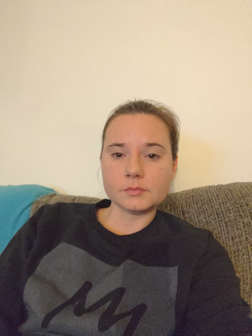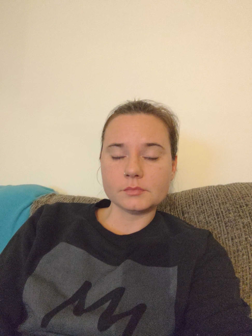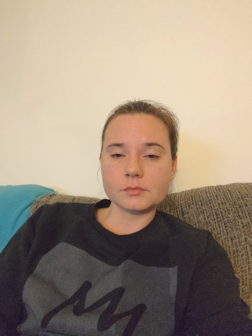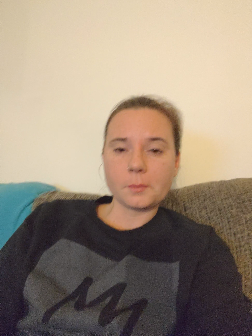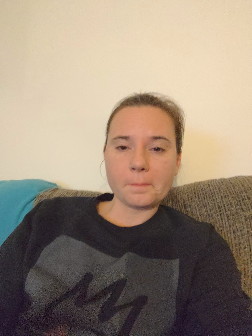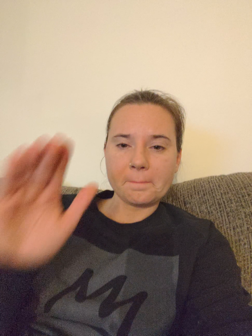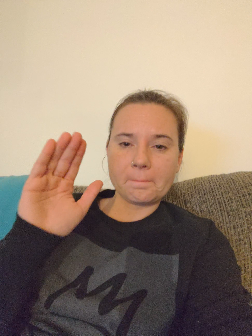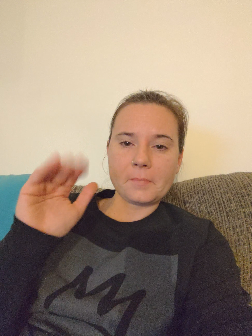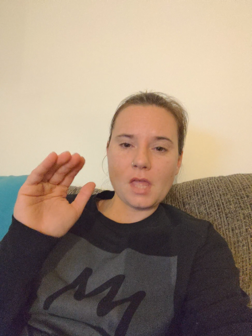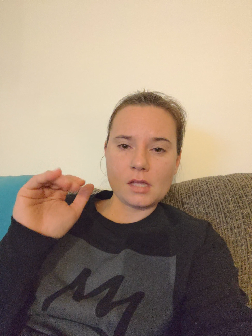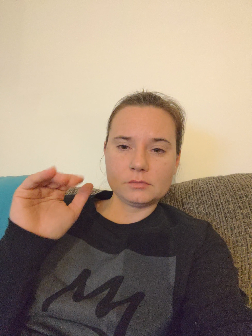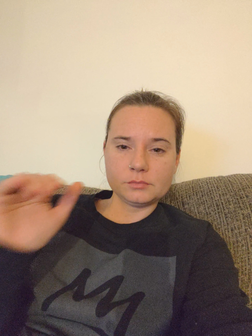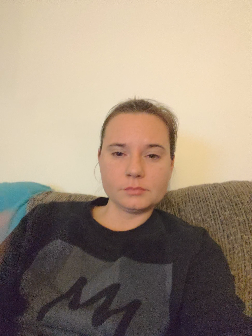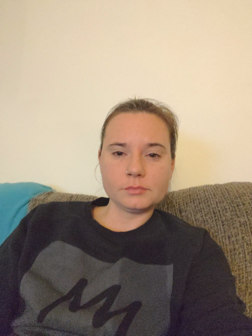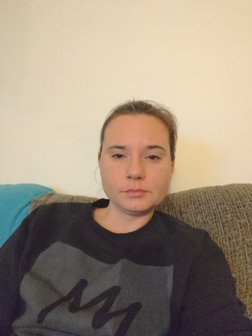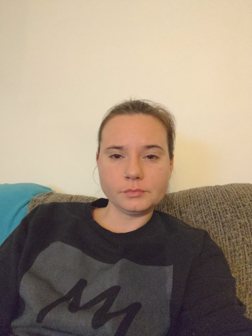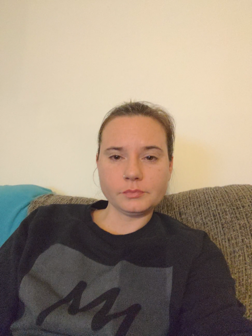bye